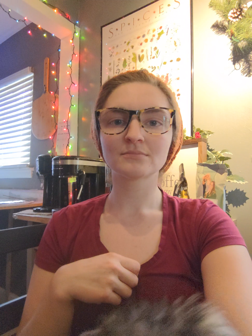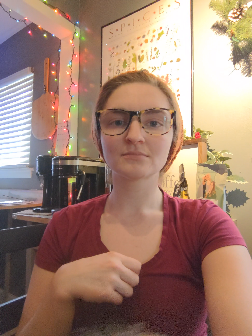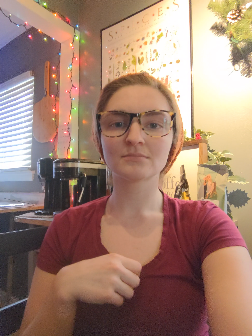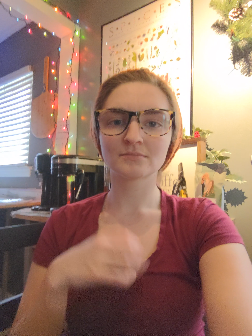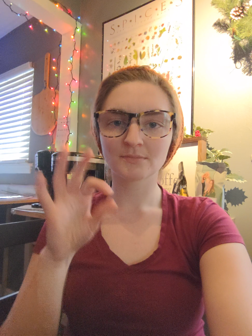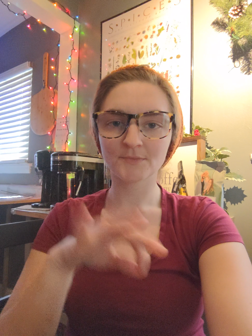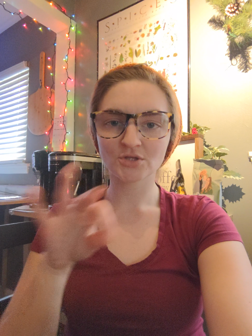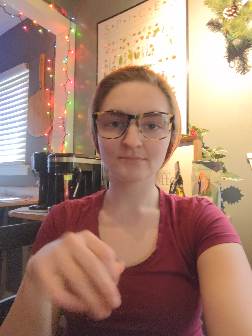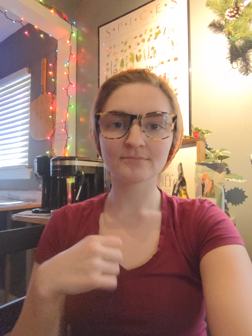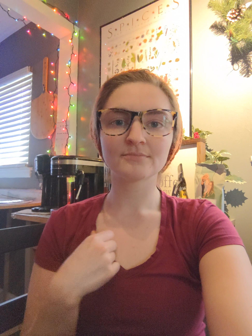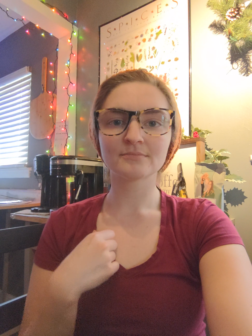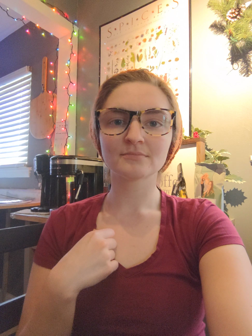french fries